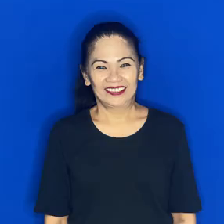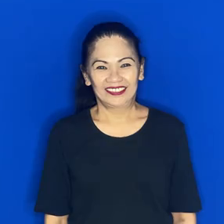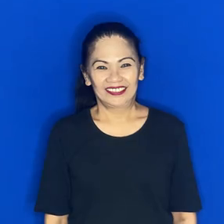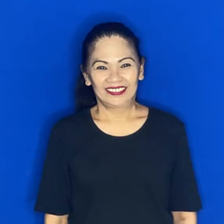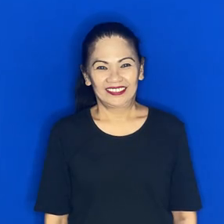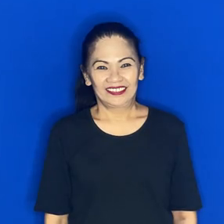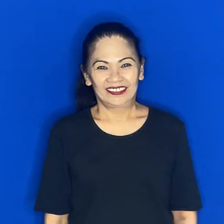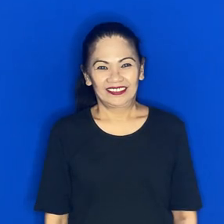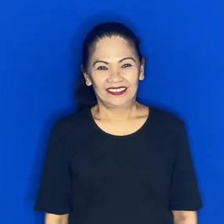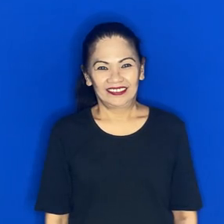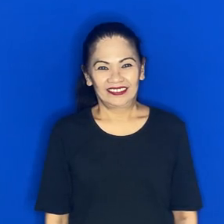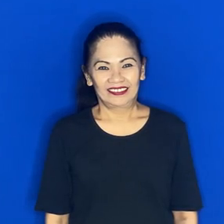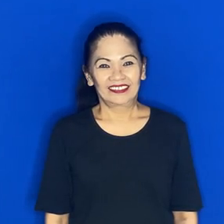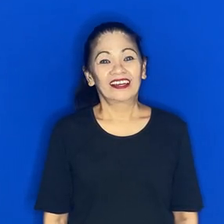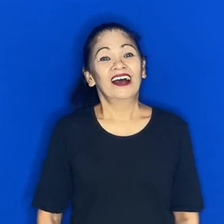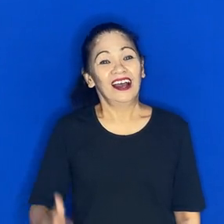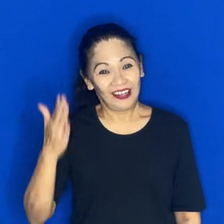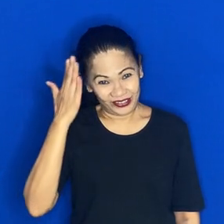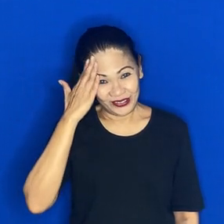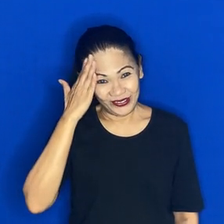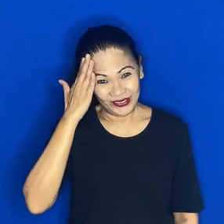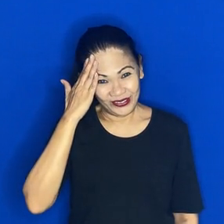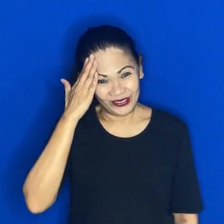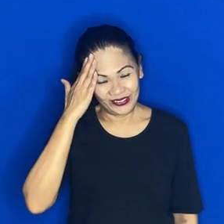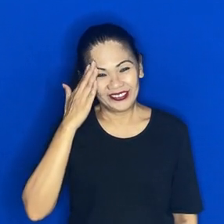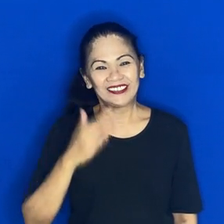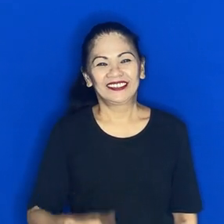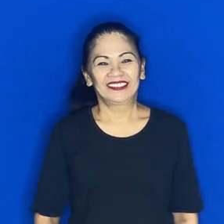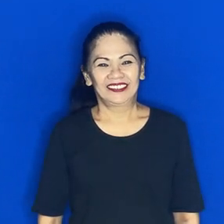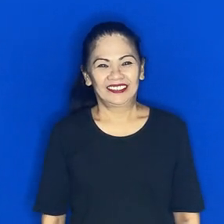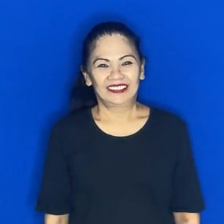know